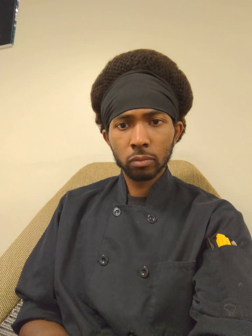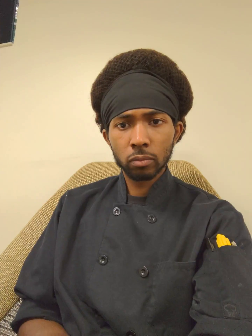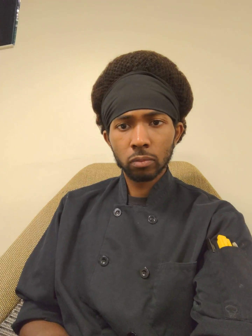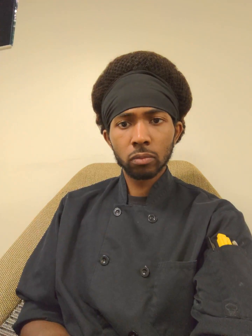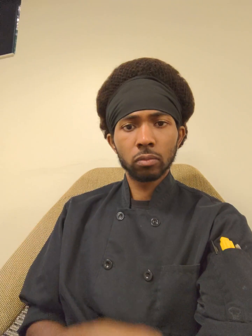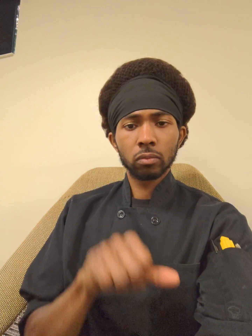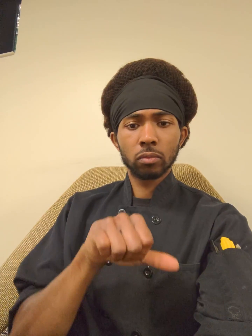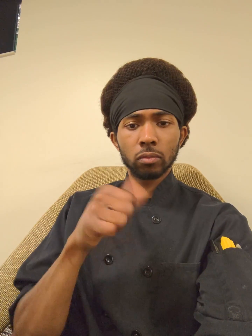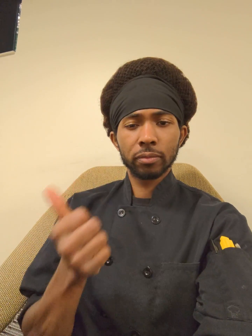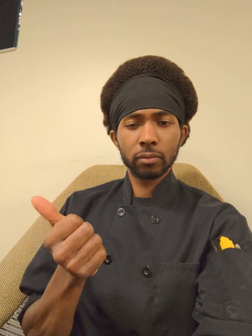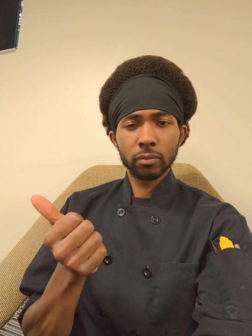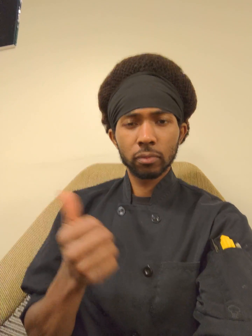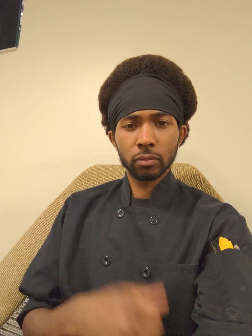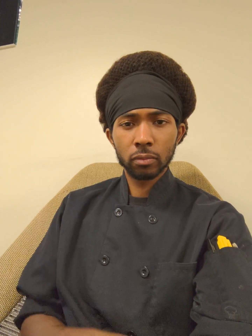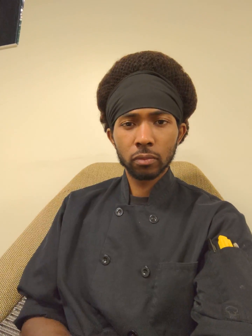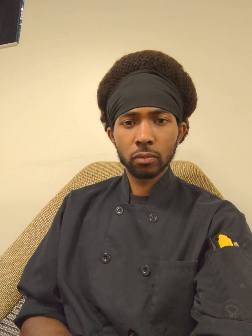other